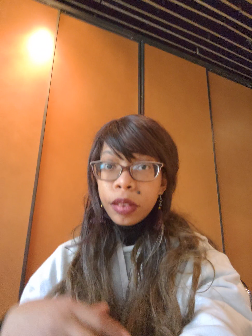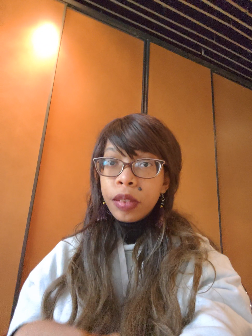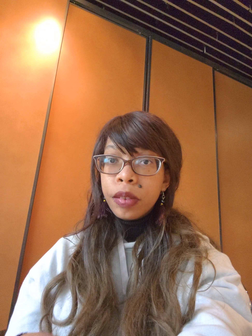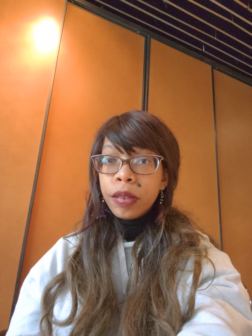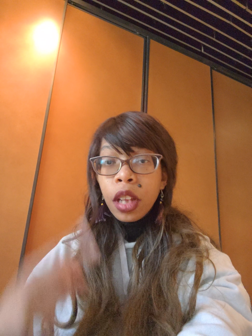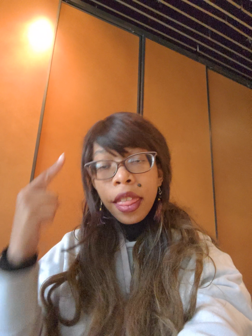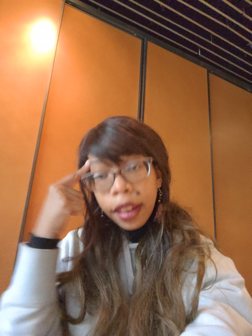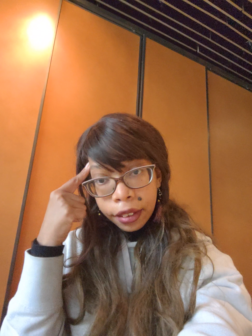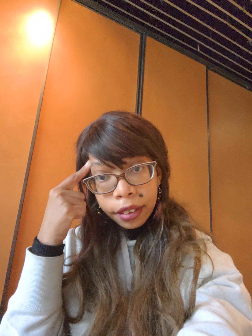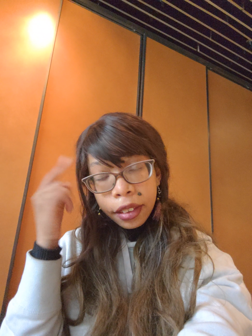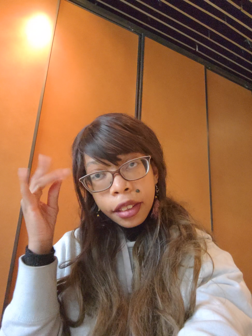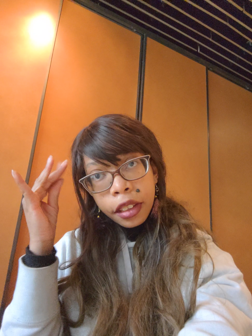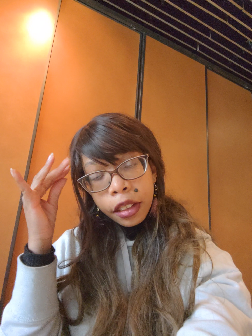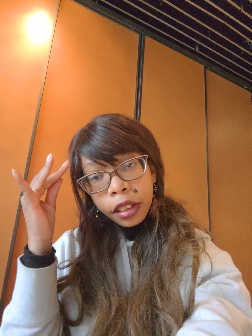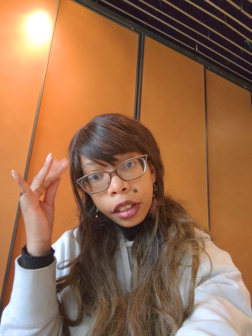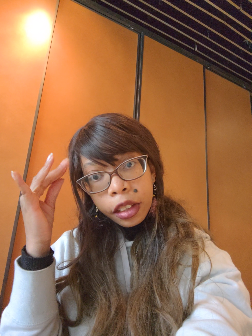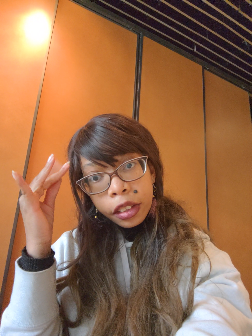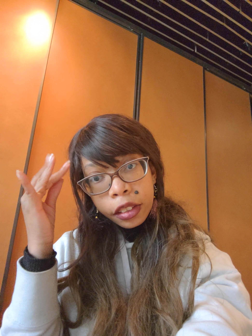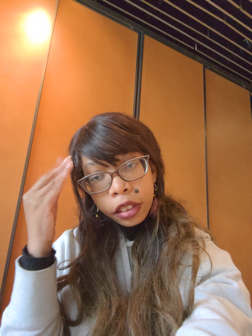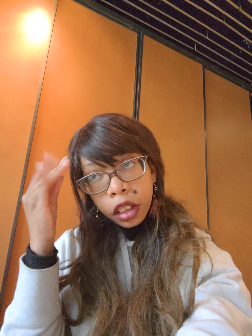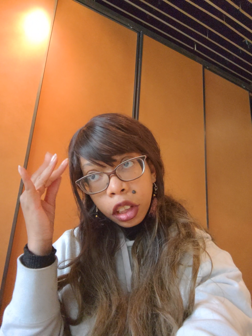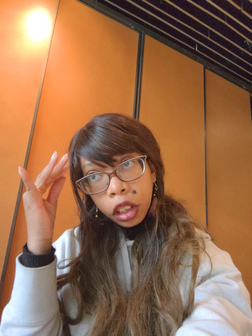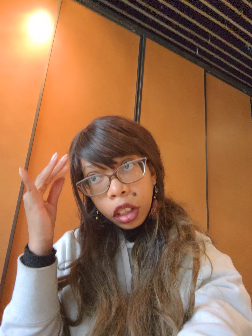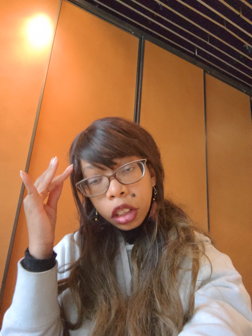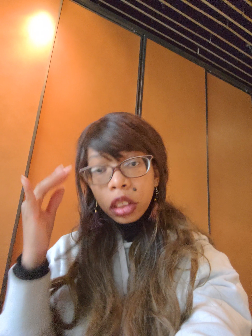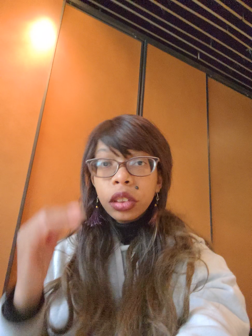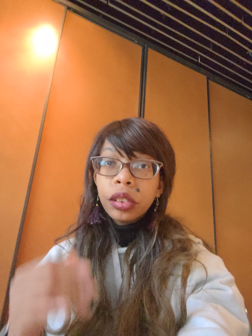think